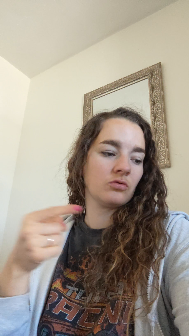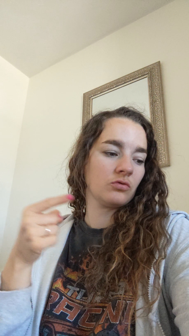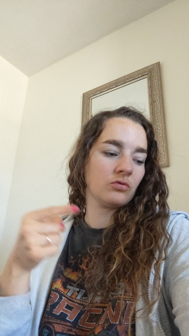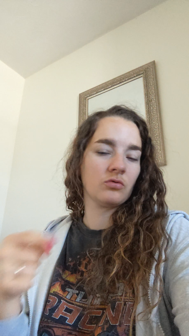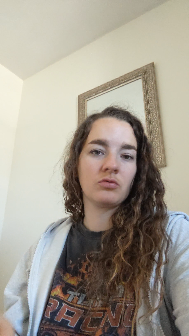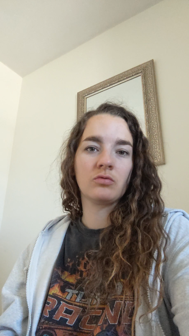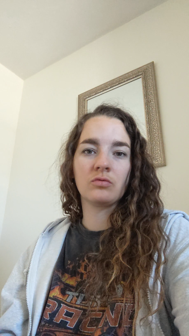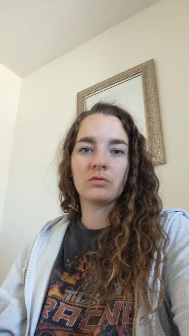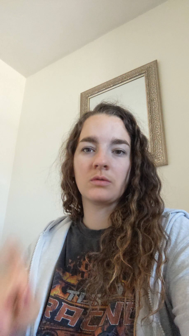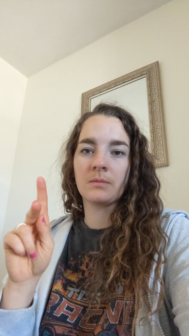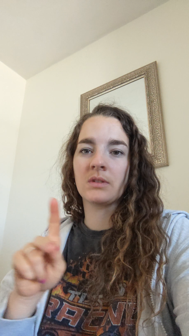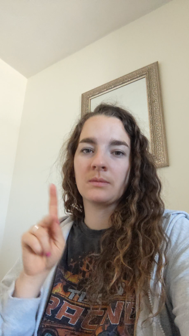people